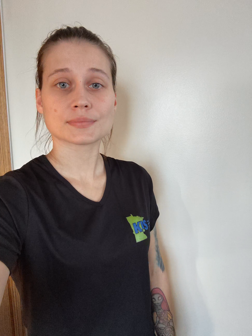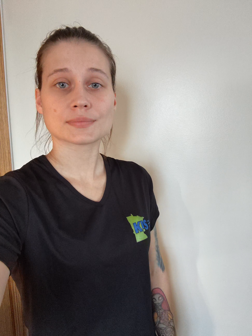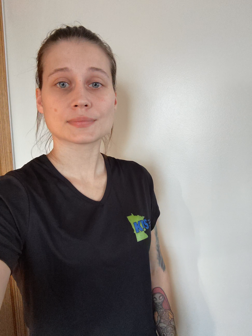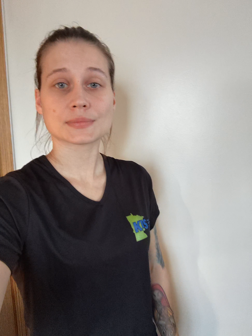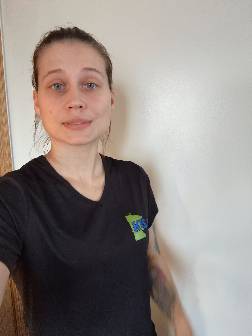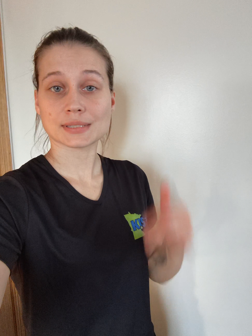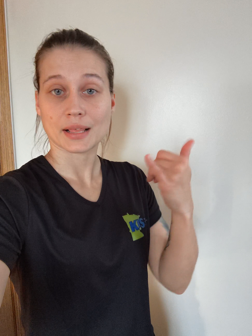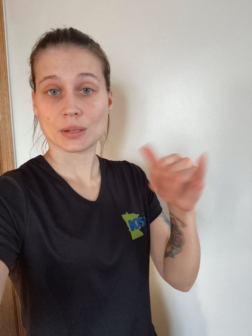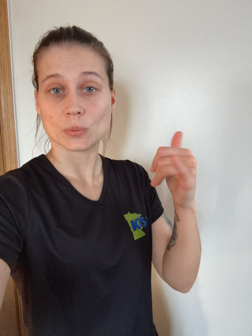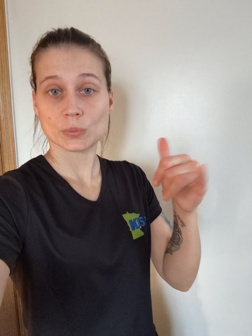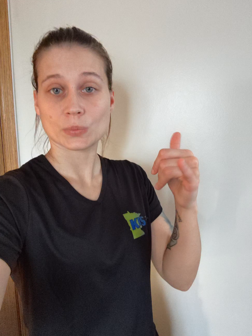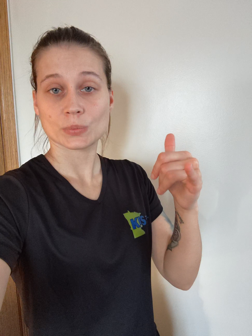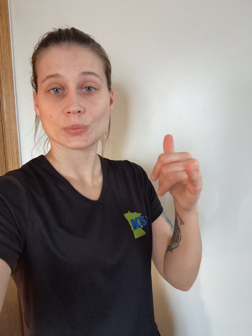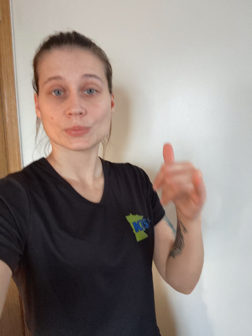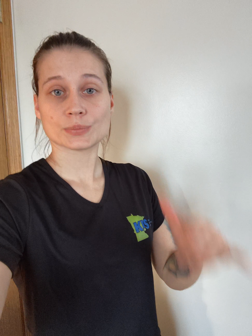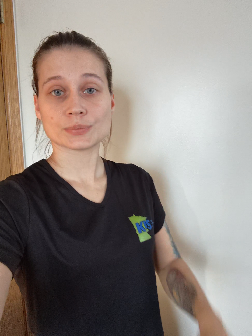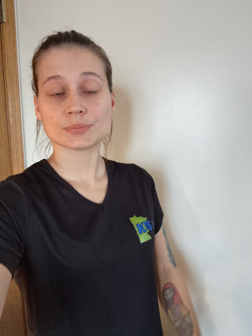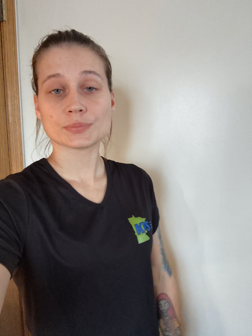yellow